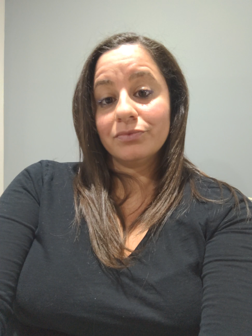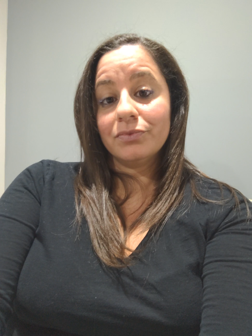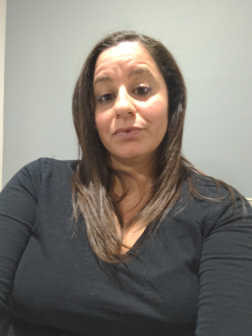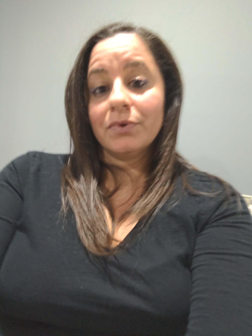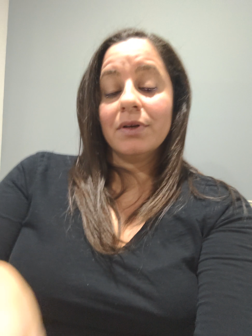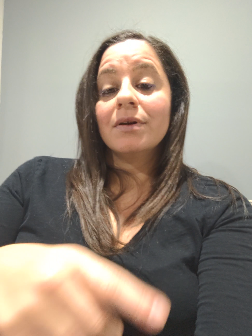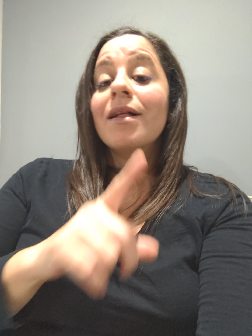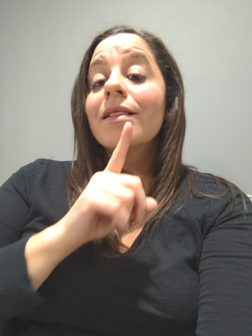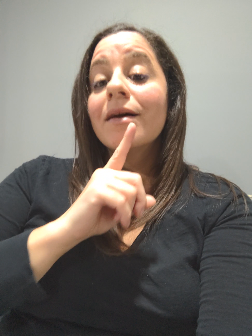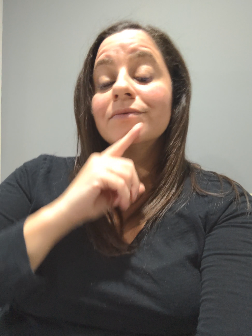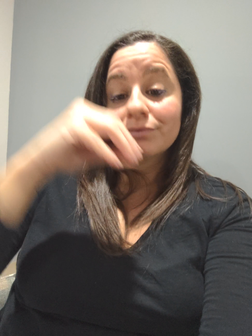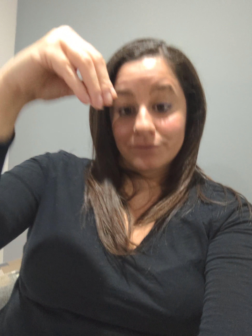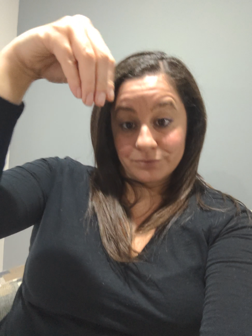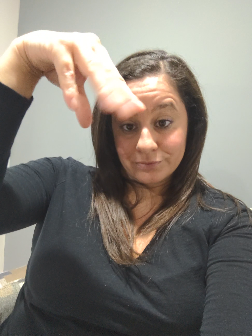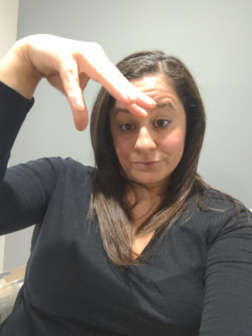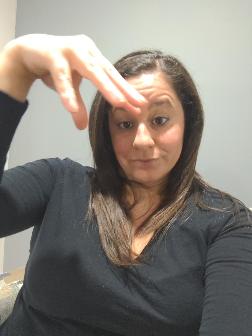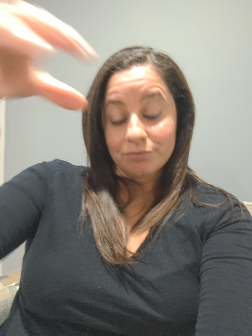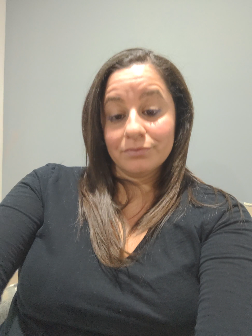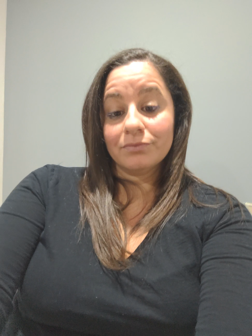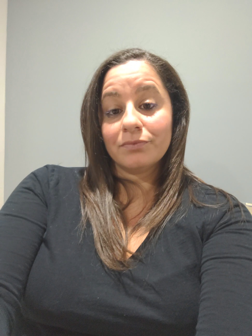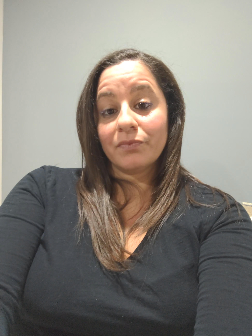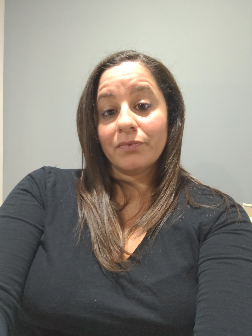lamp